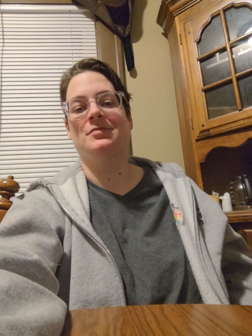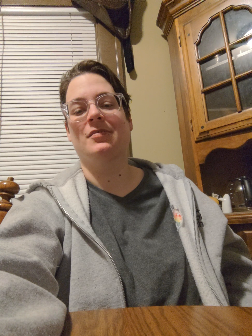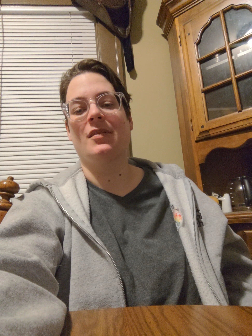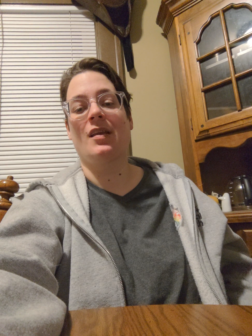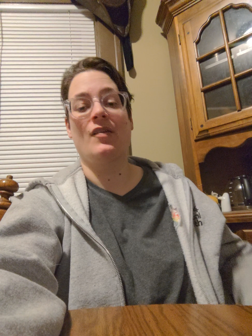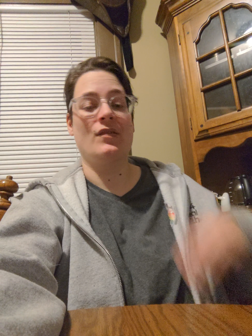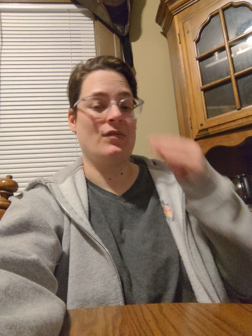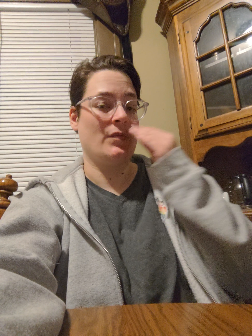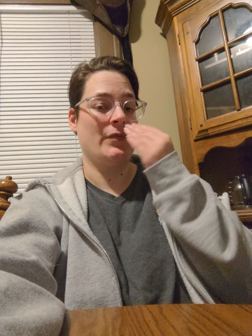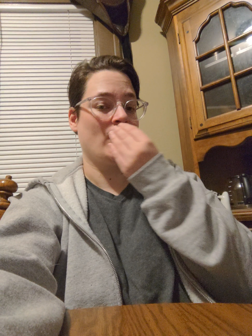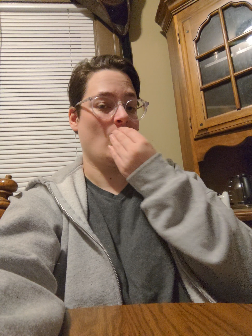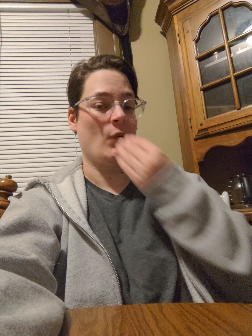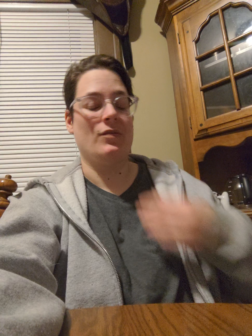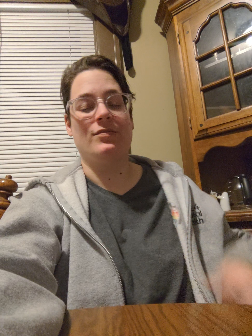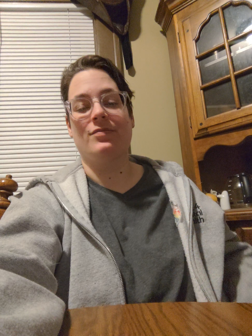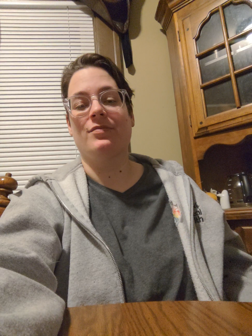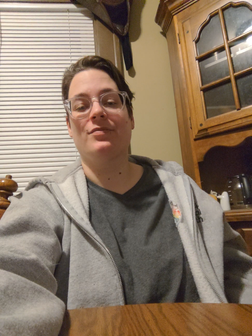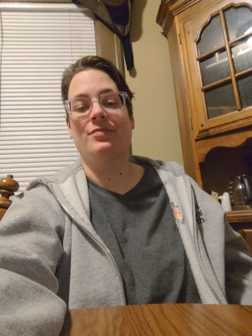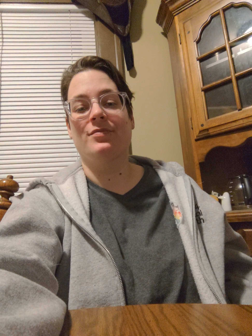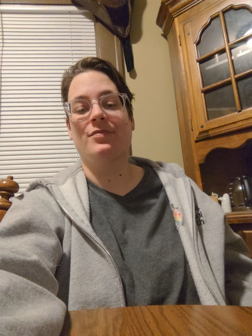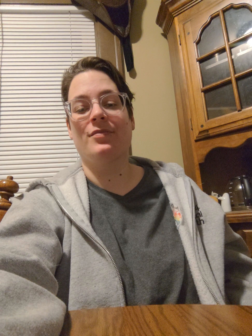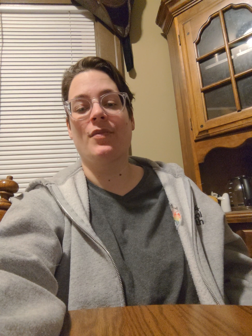flower